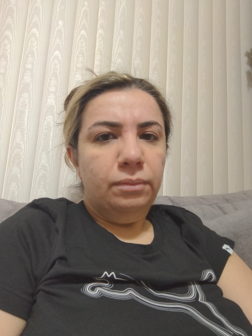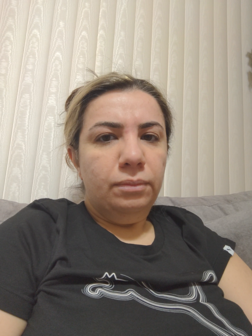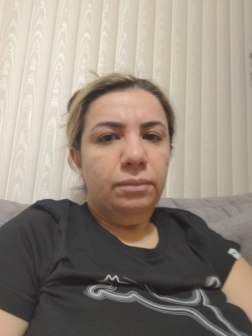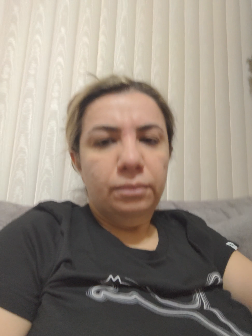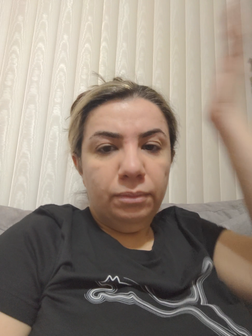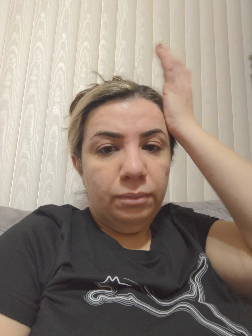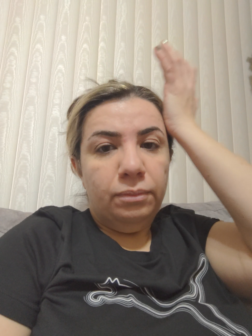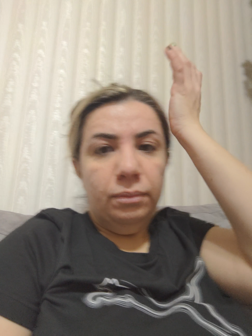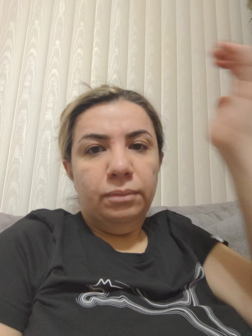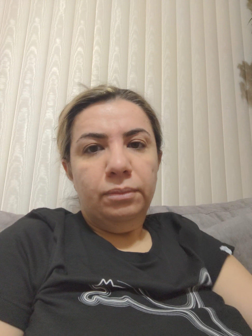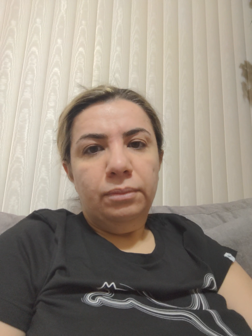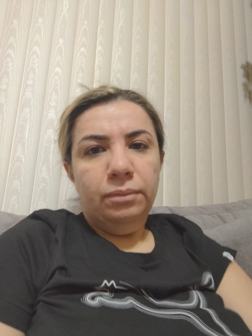garbage